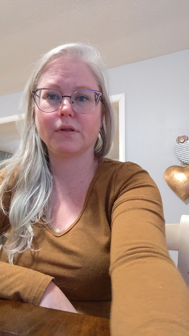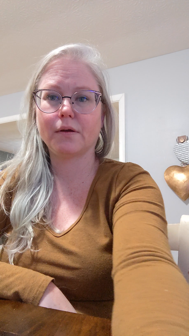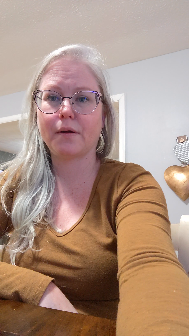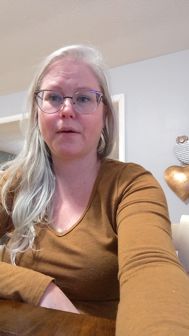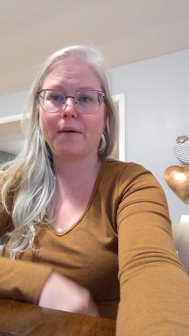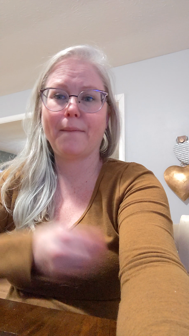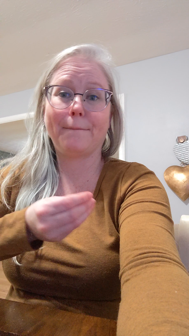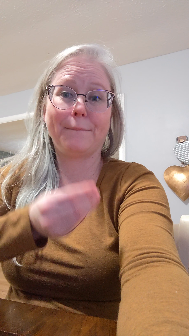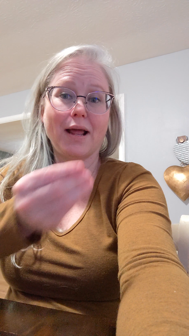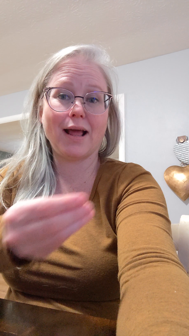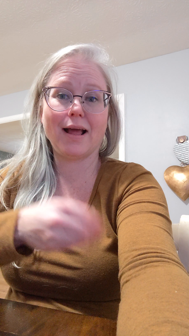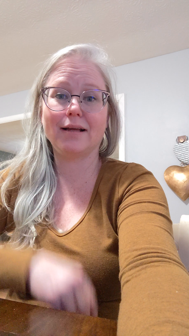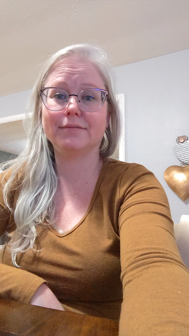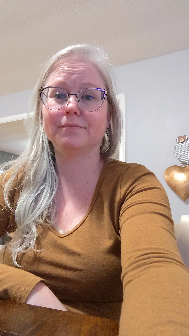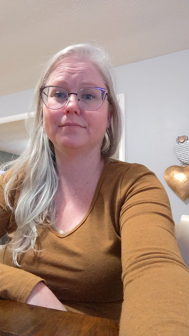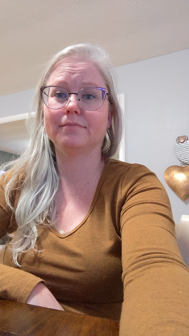buy